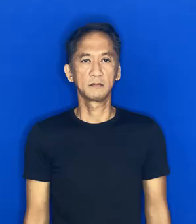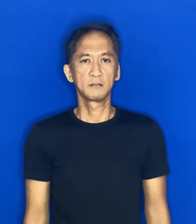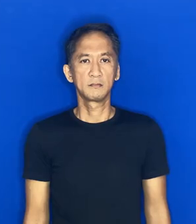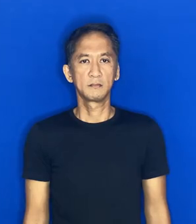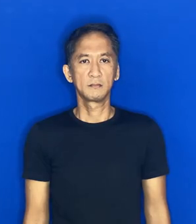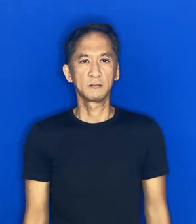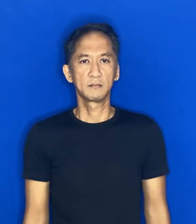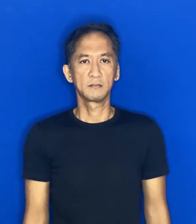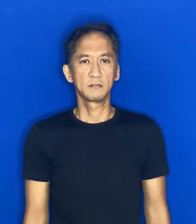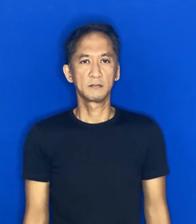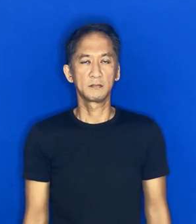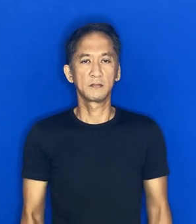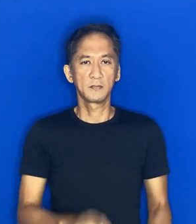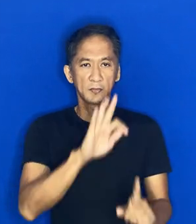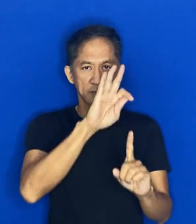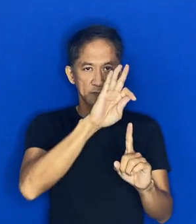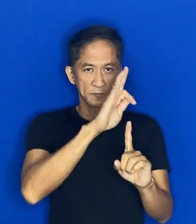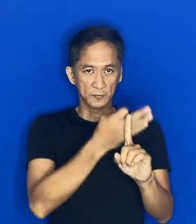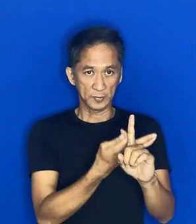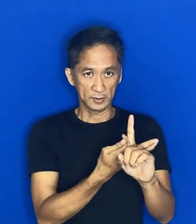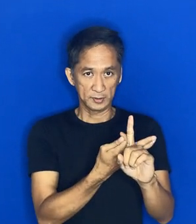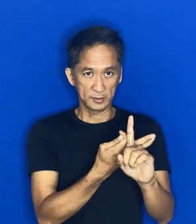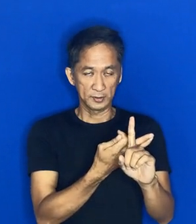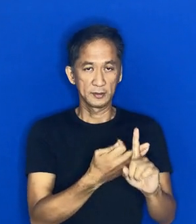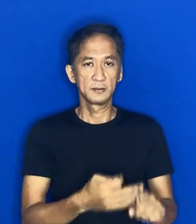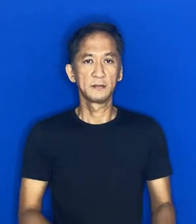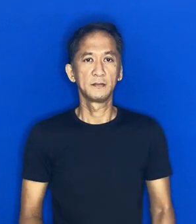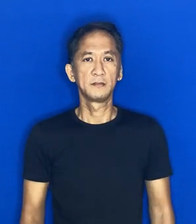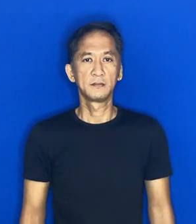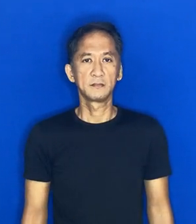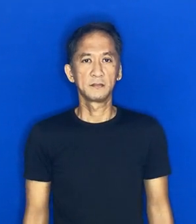february